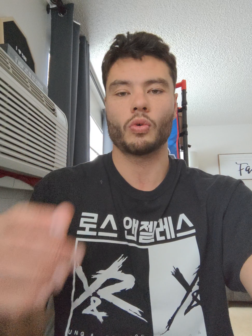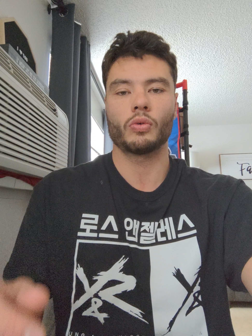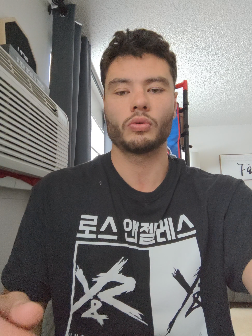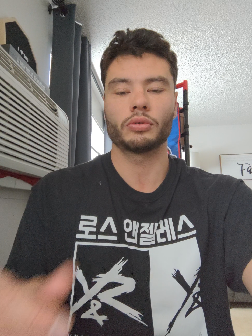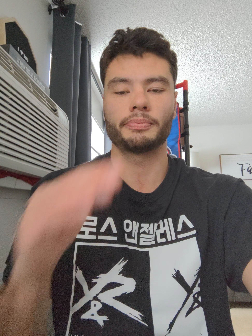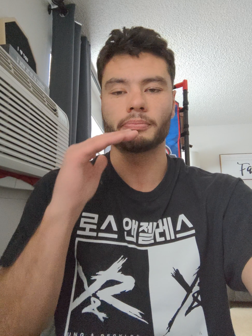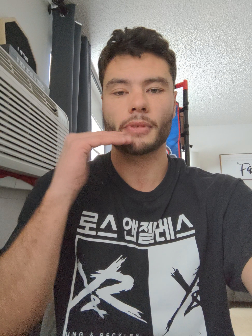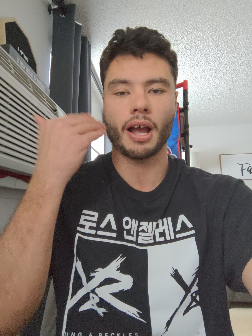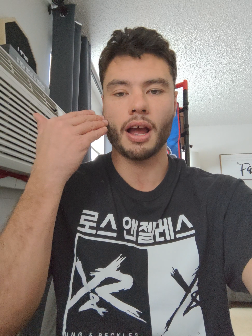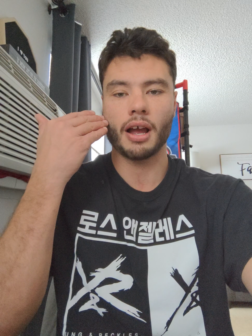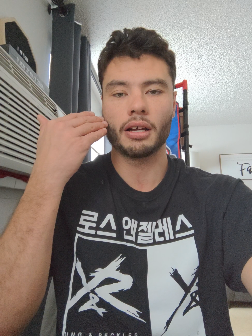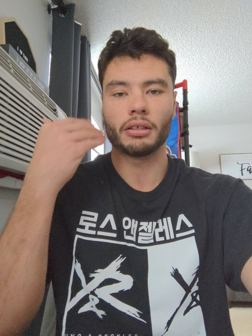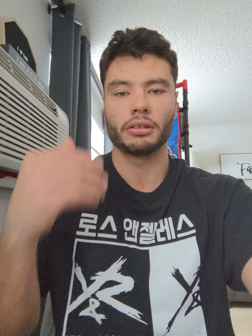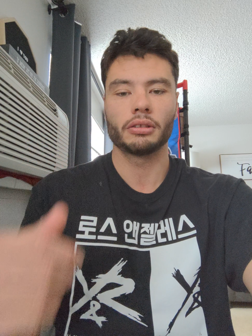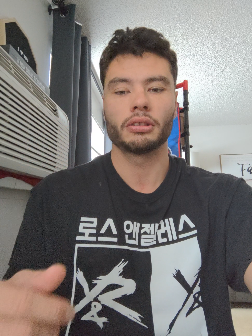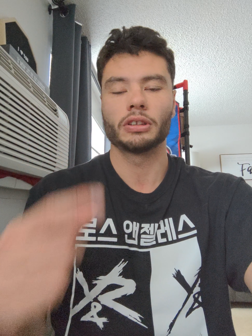smile